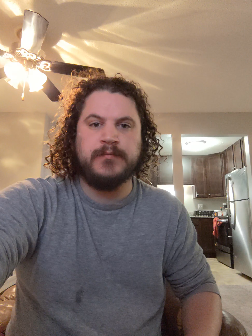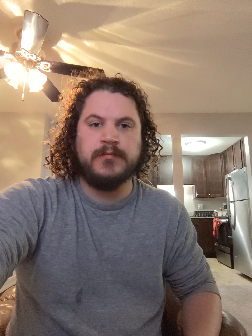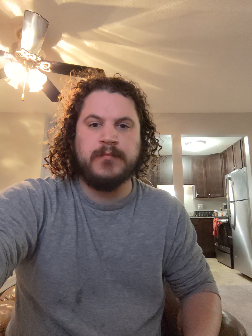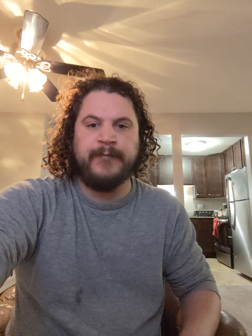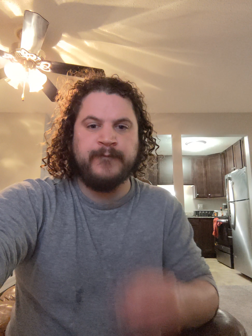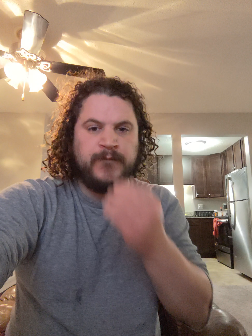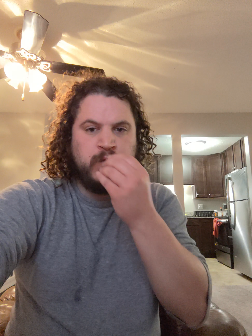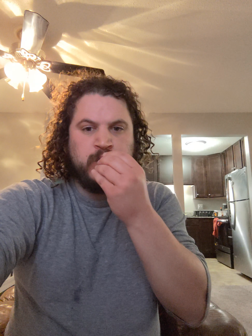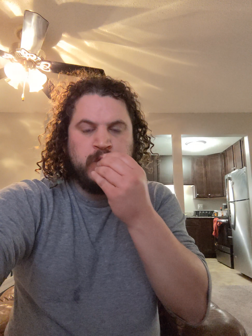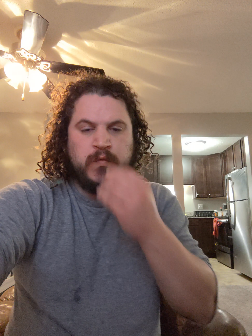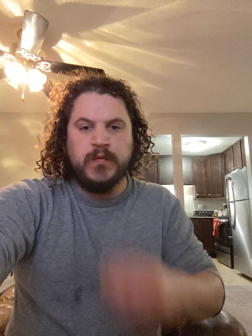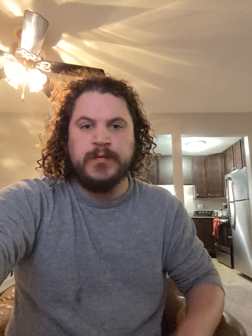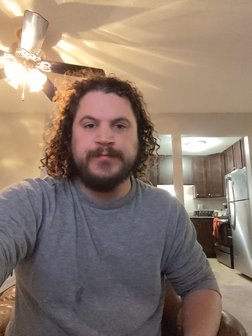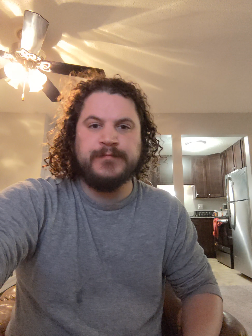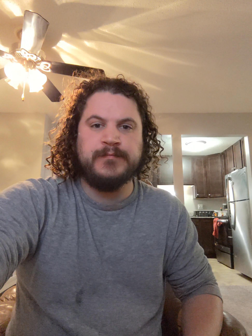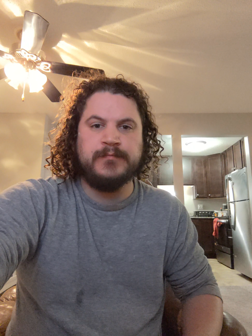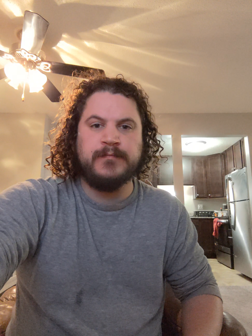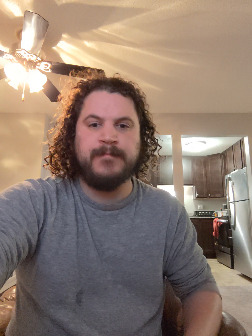food